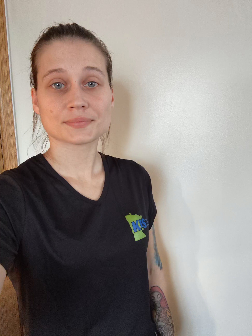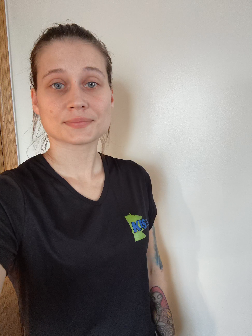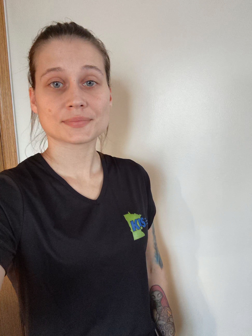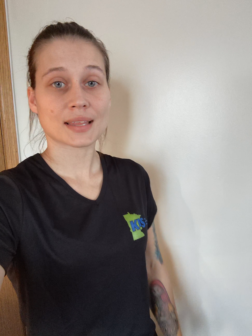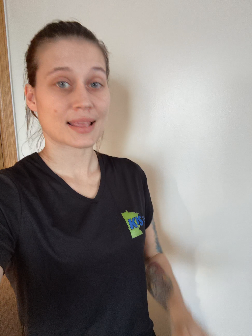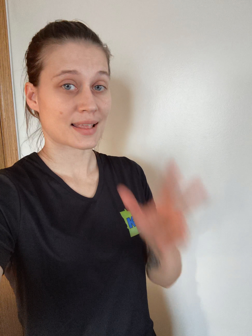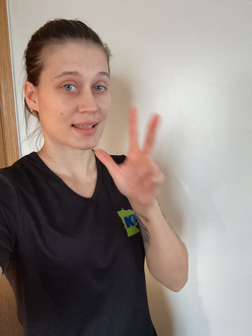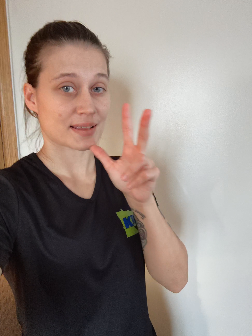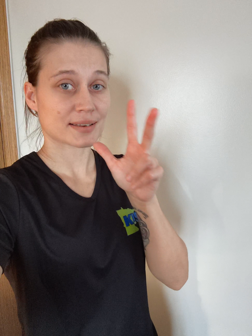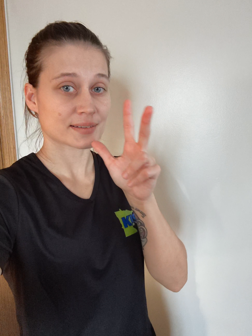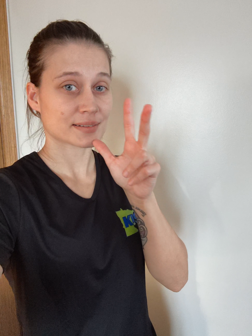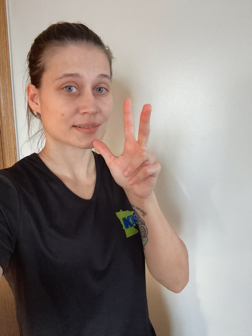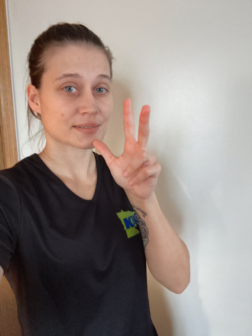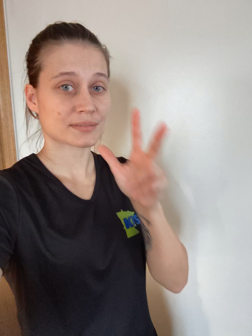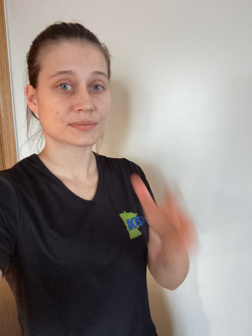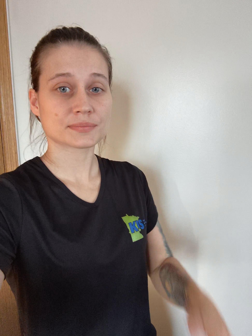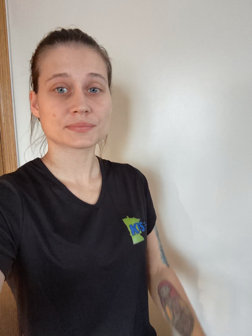hen